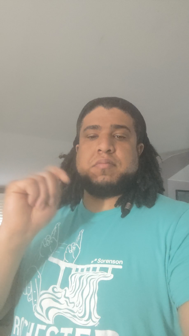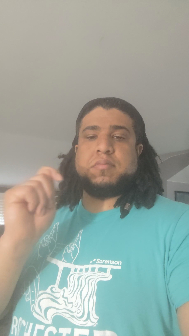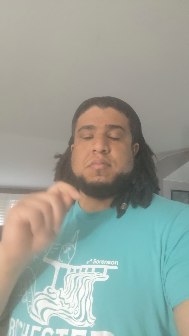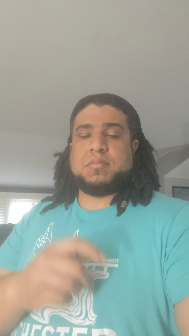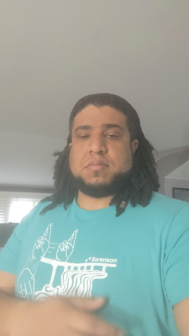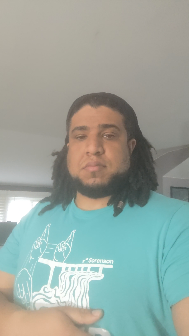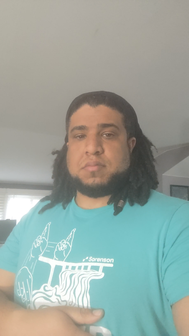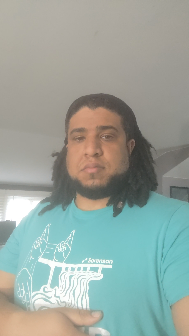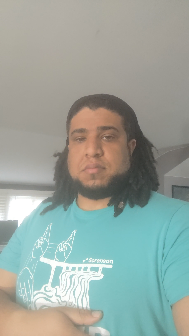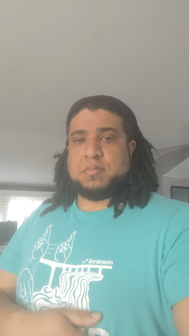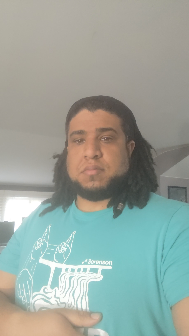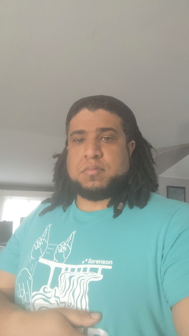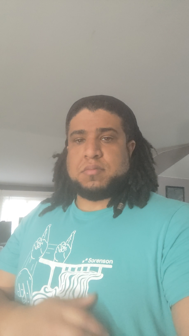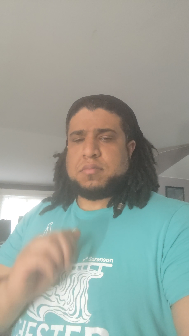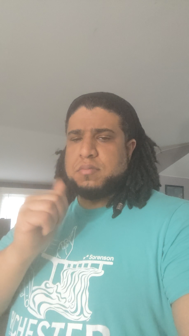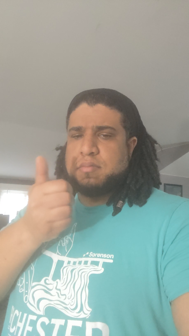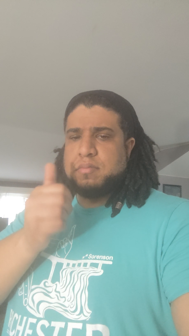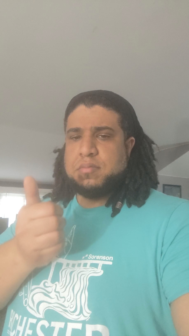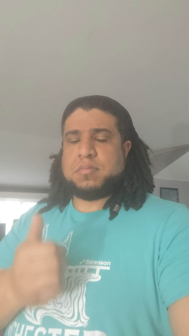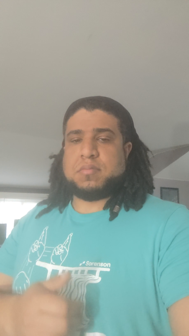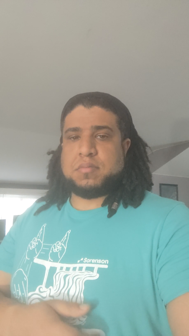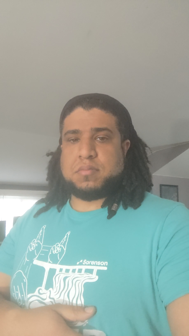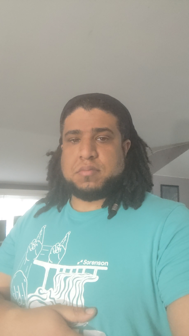how